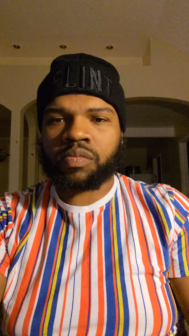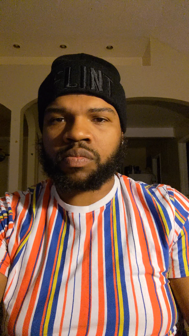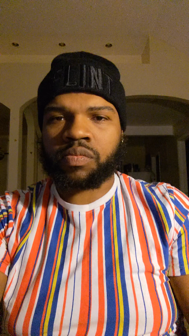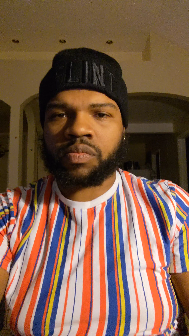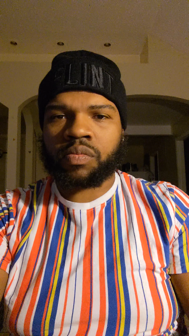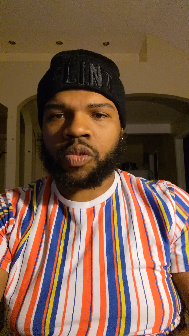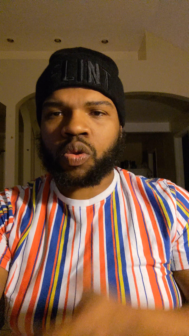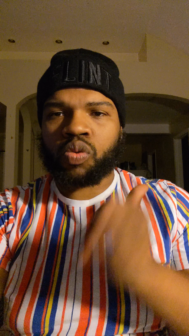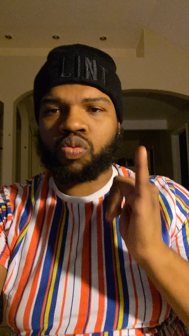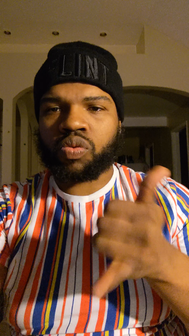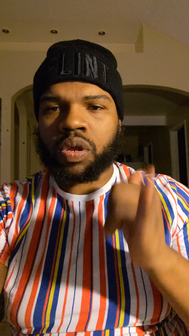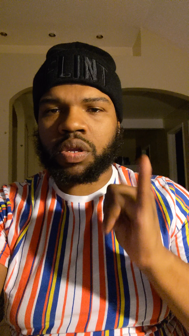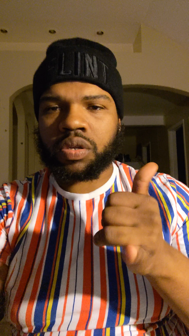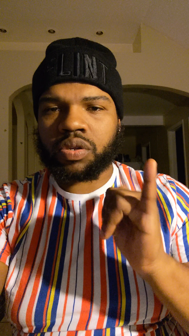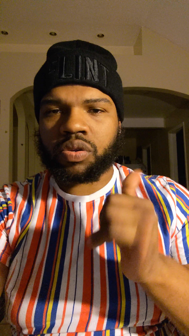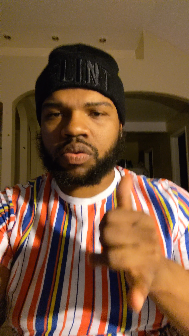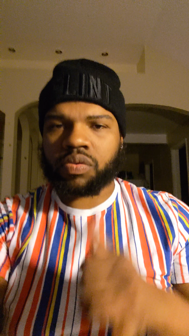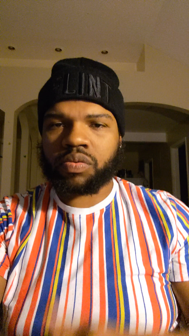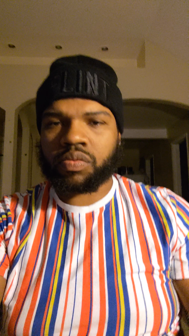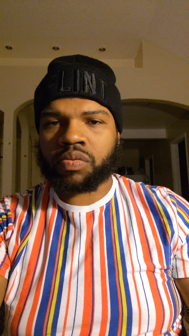rocking chair